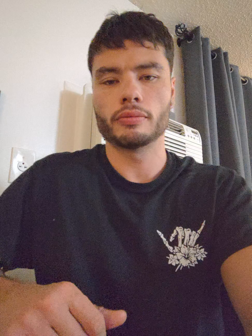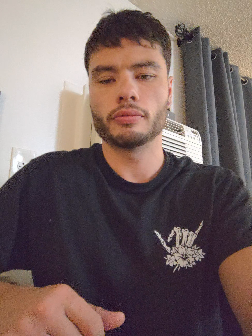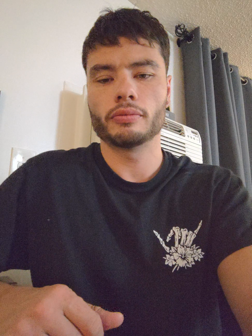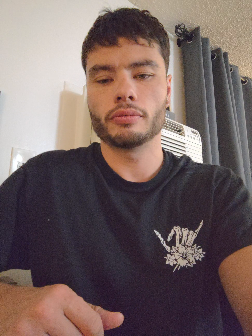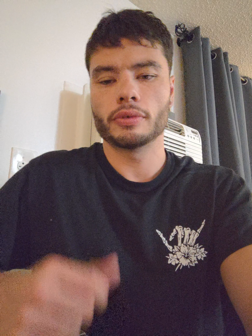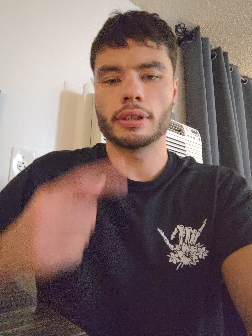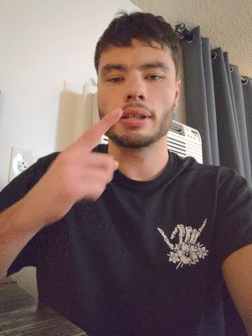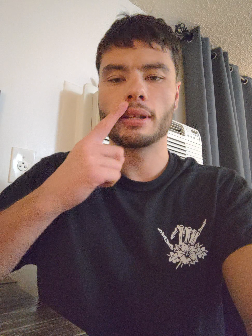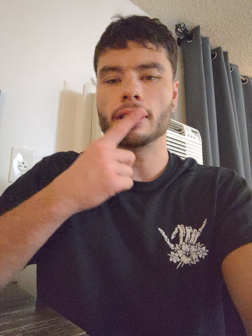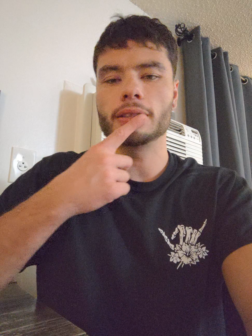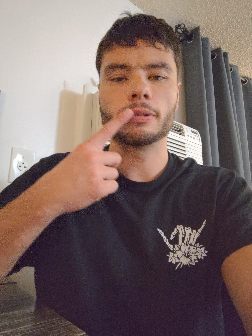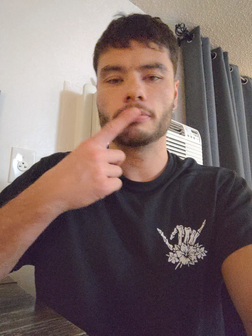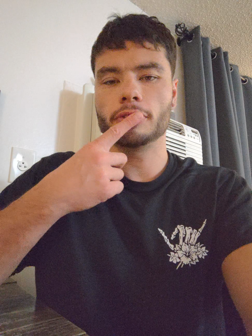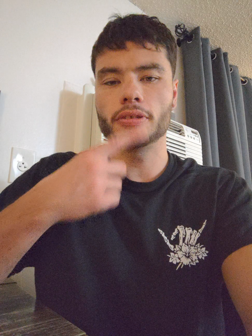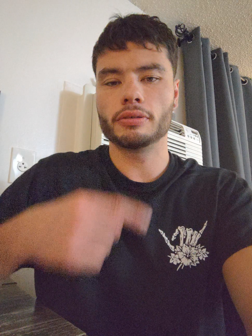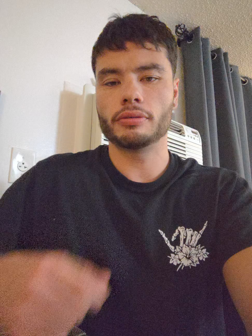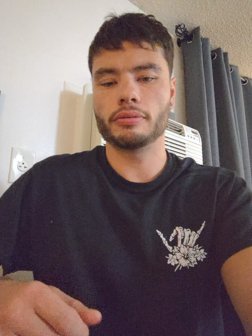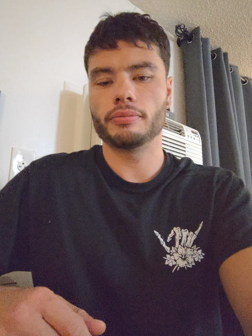lips